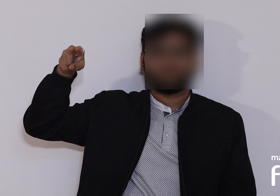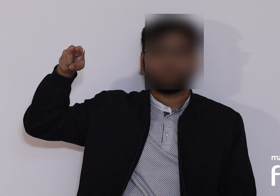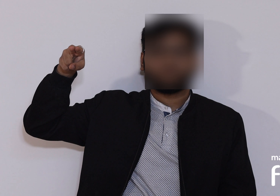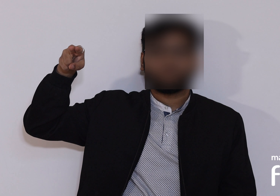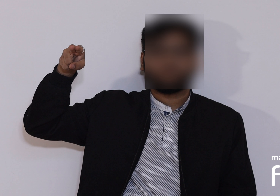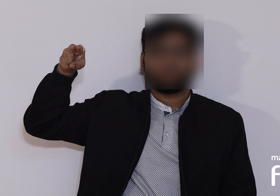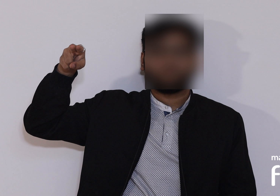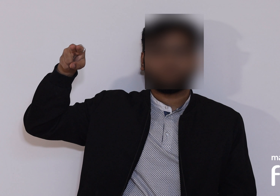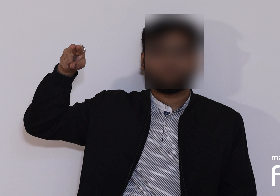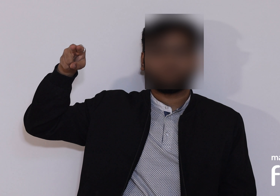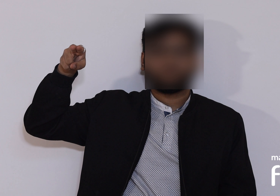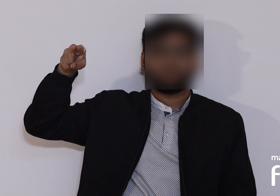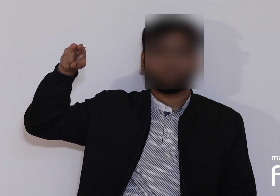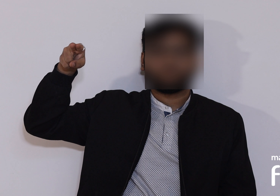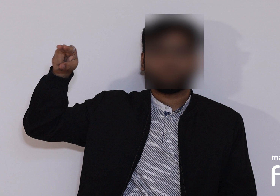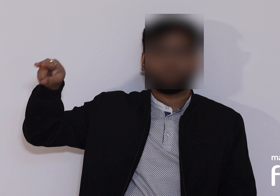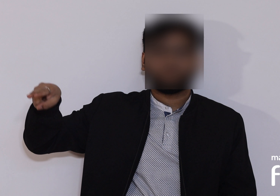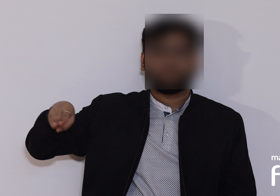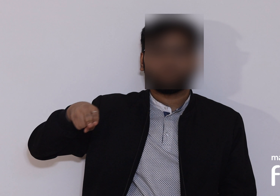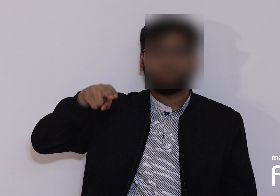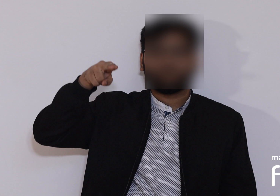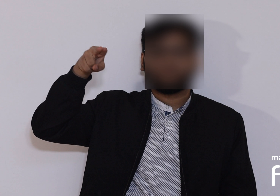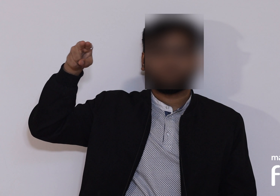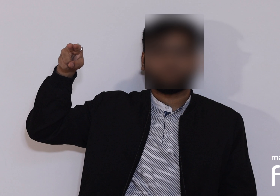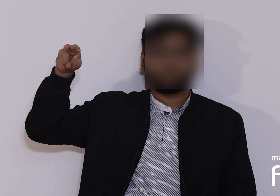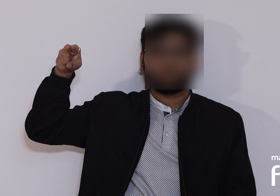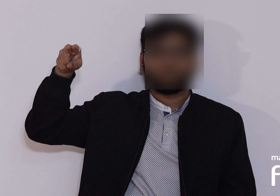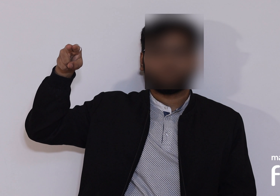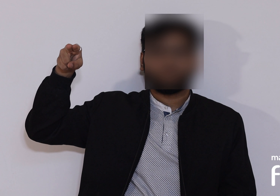ہ